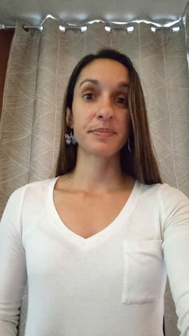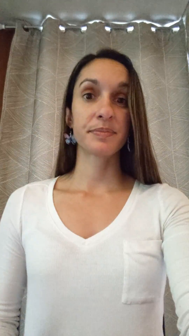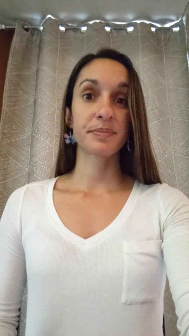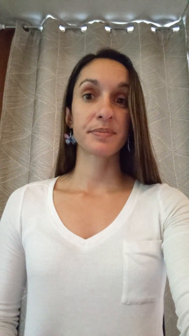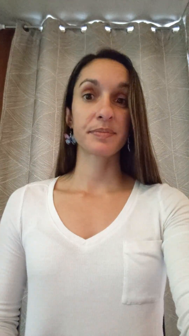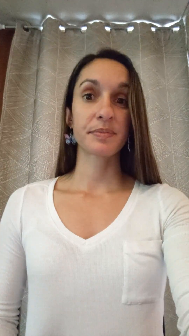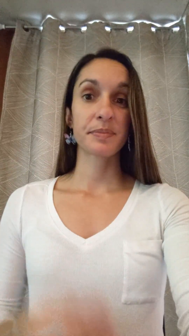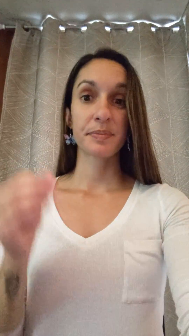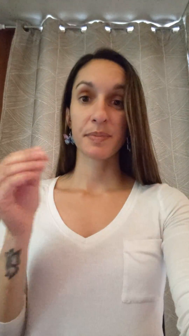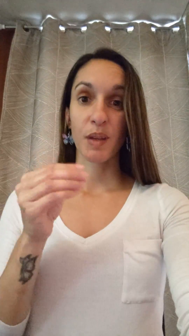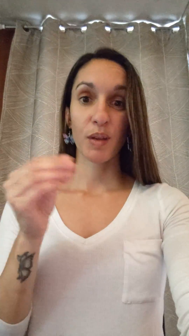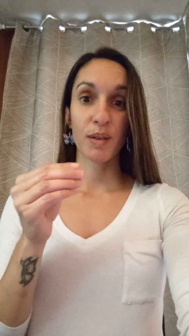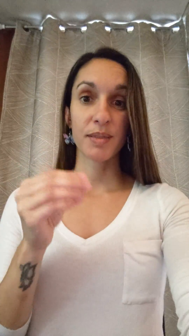more